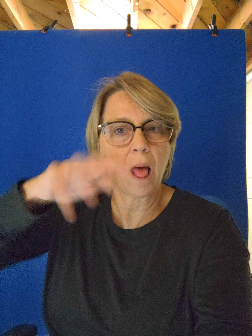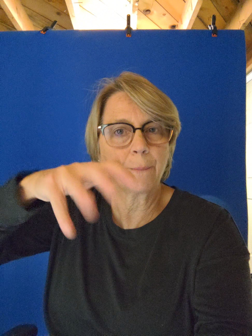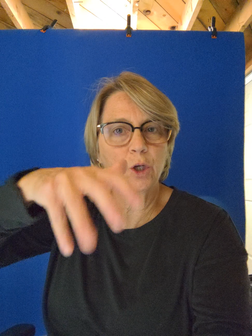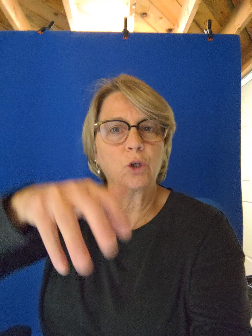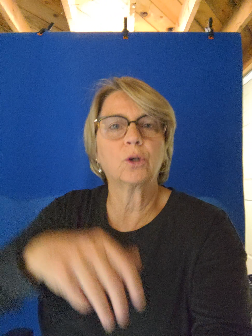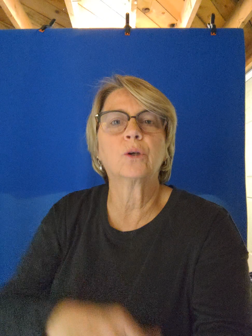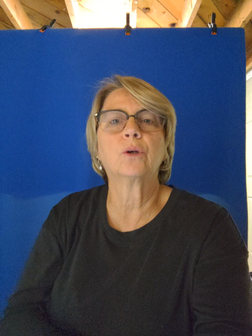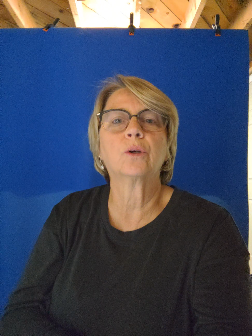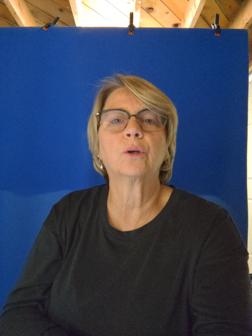helicopter